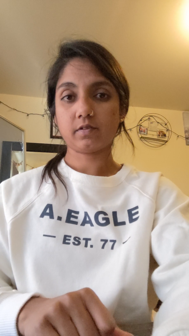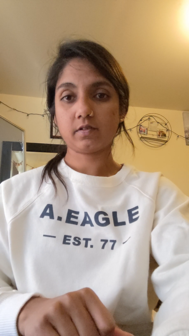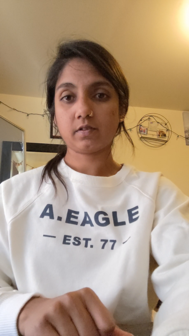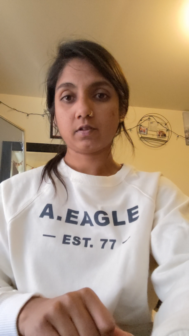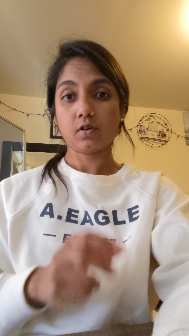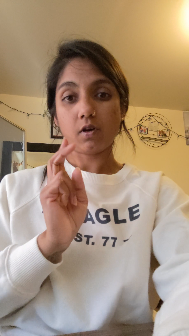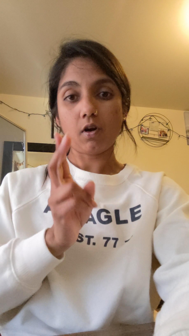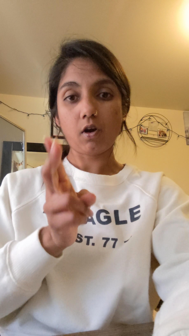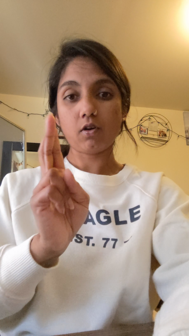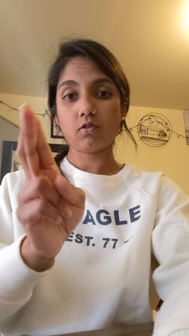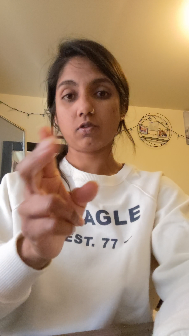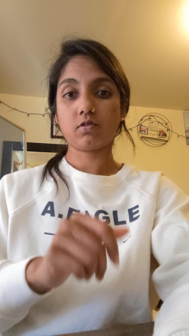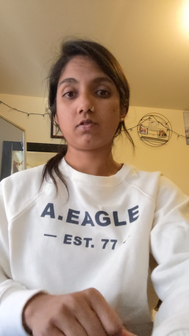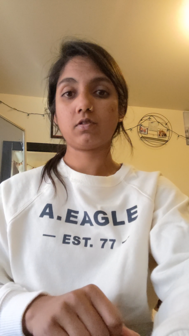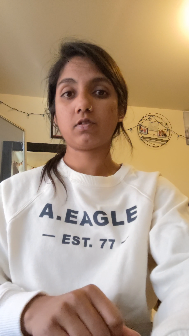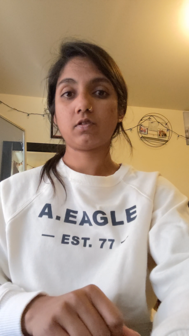hurry